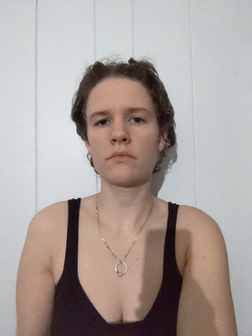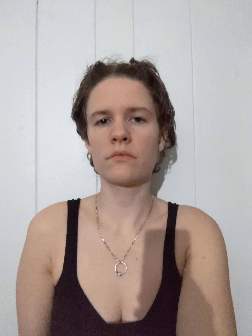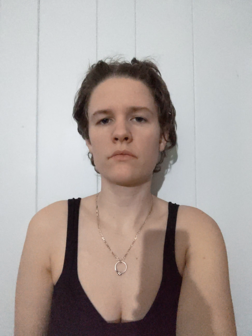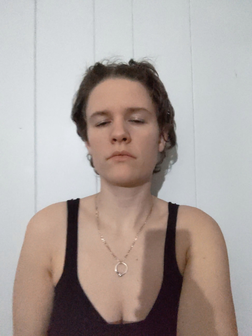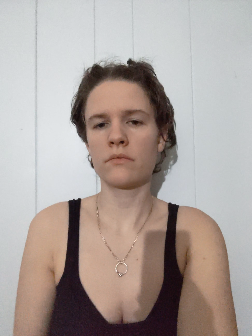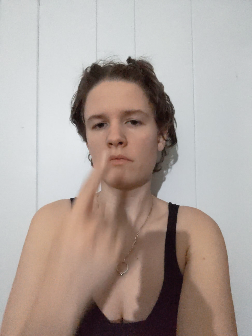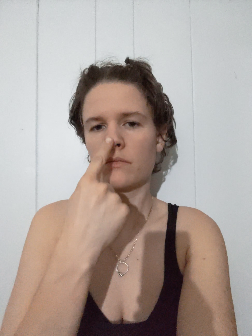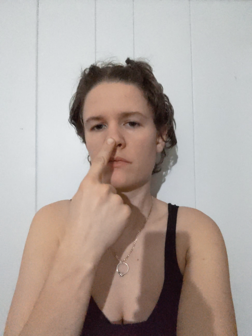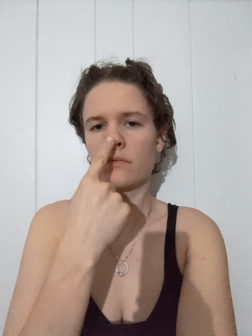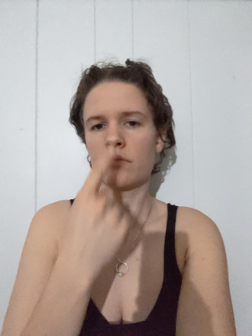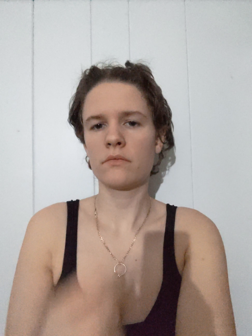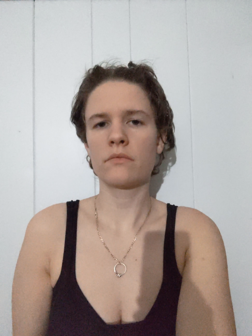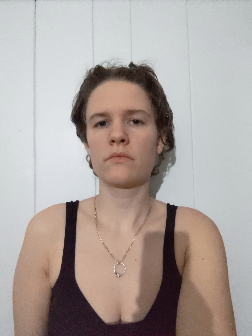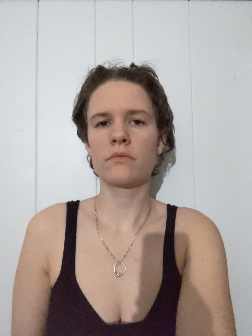nose